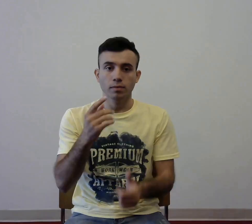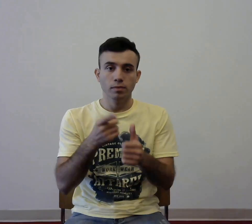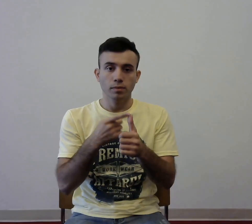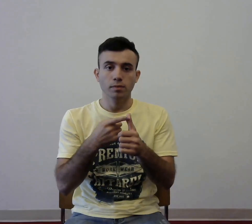ad